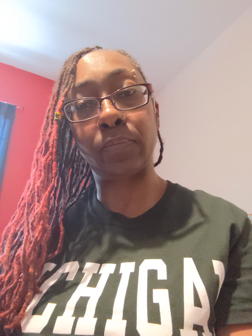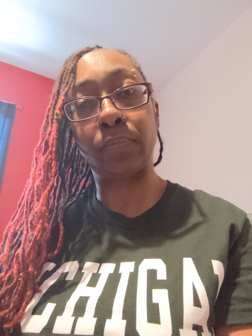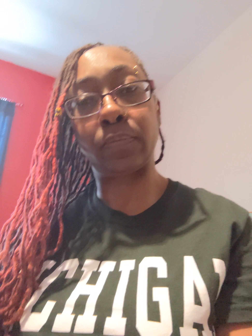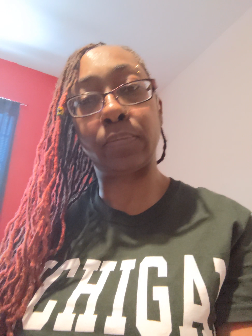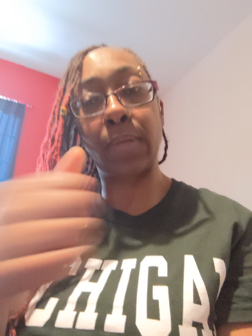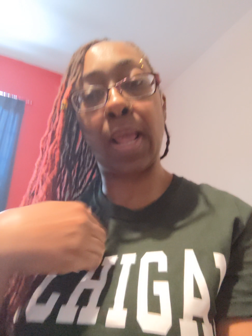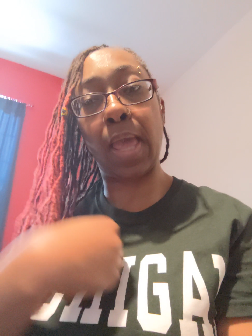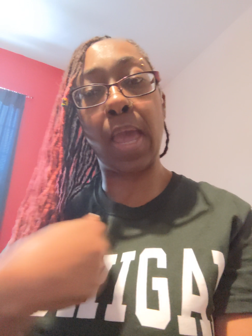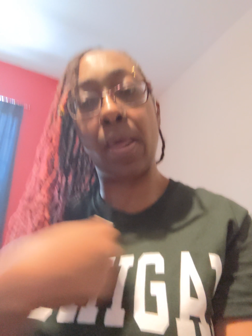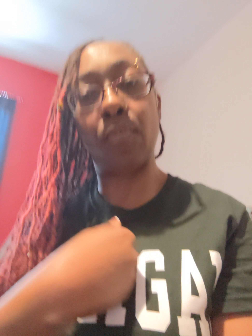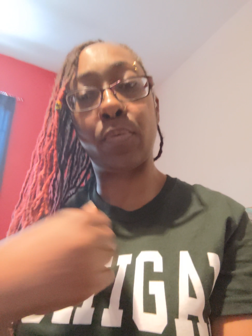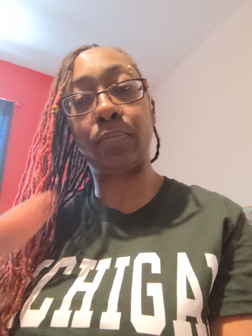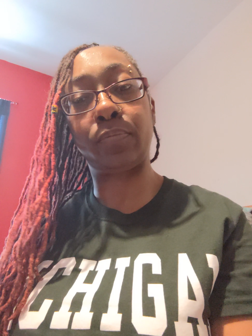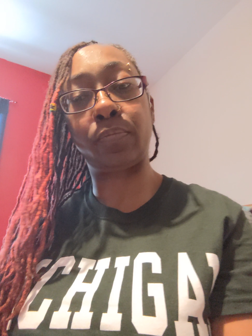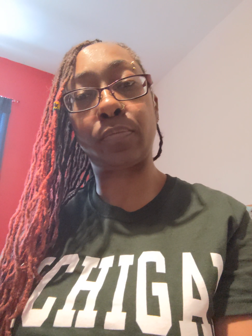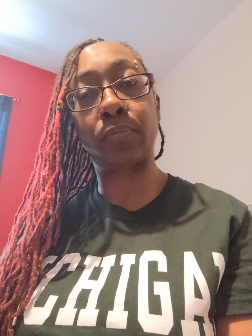animal